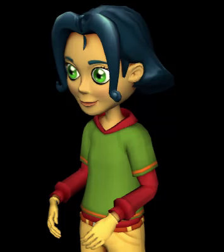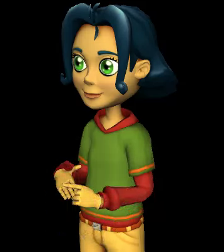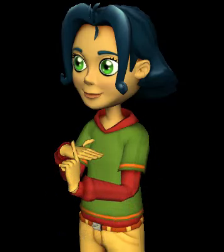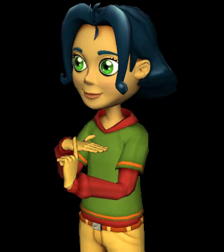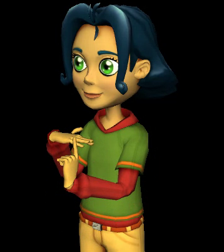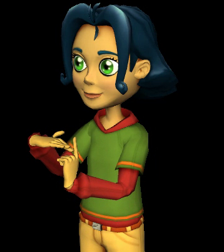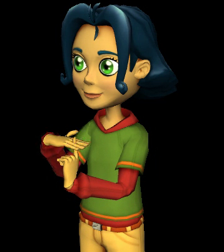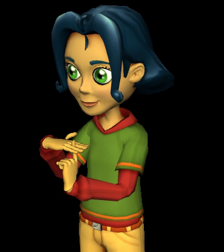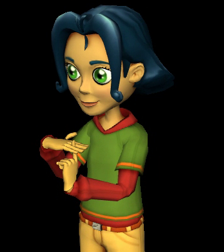مجتمع